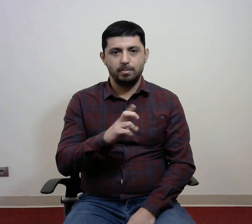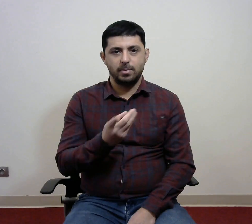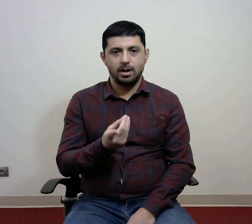Ə